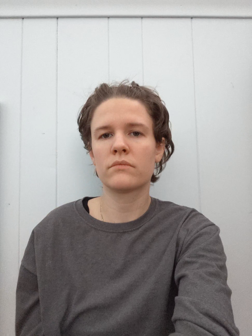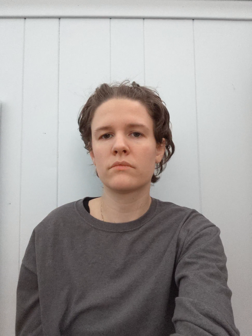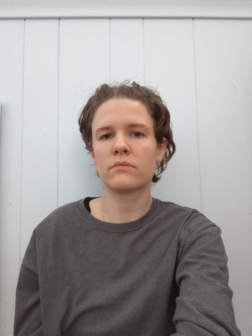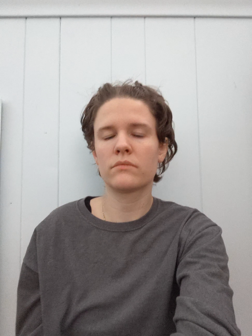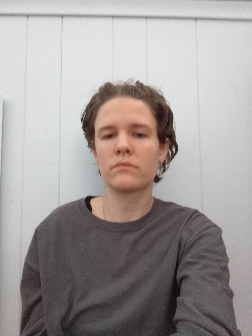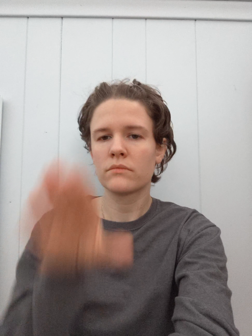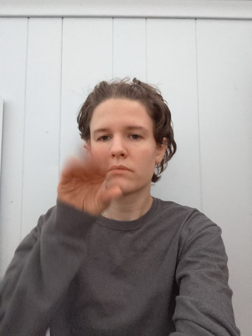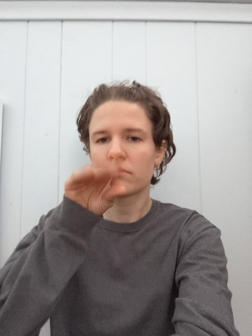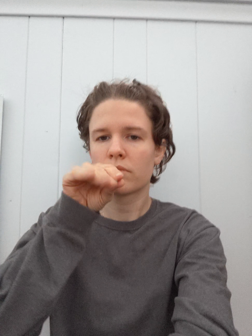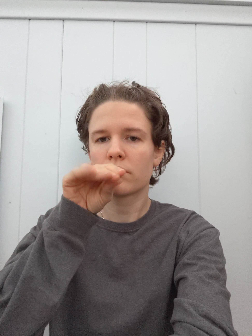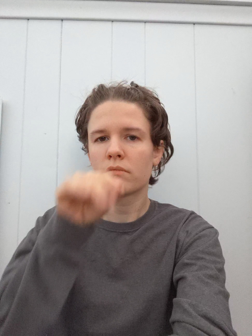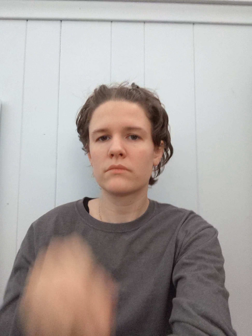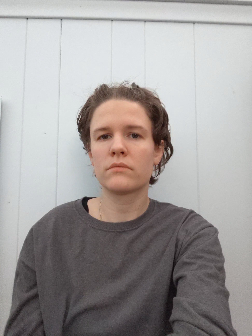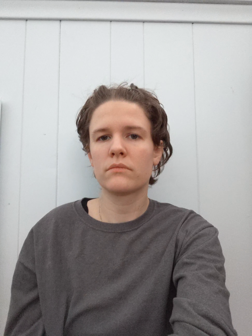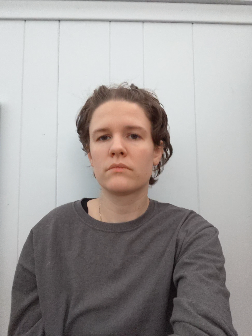goose